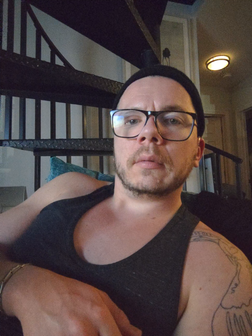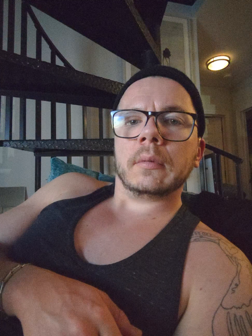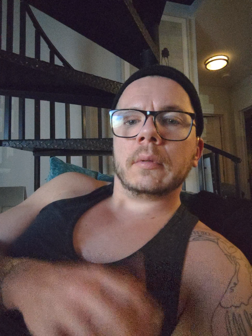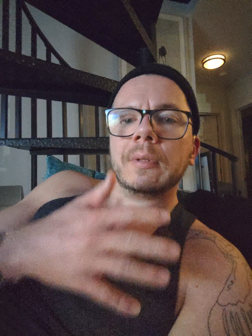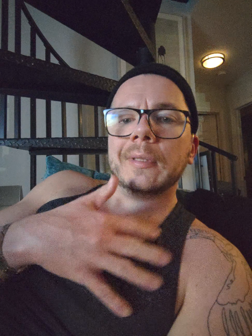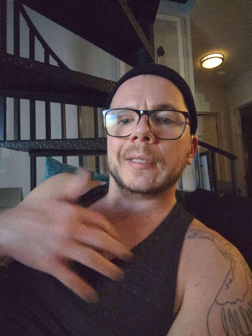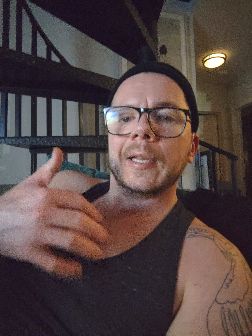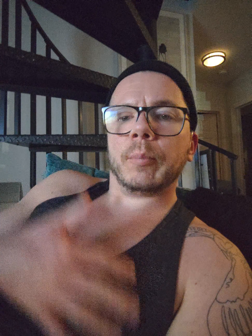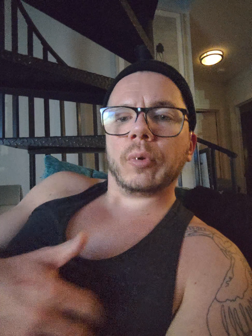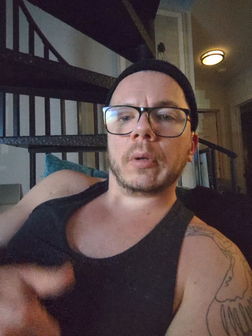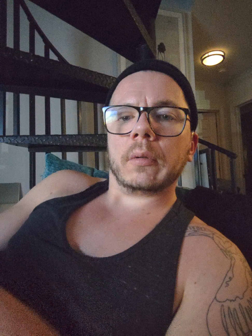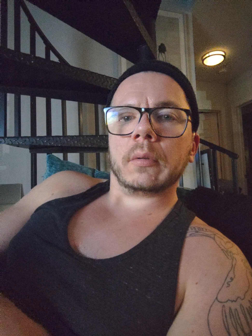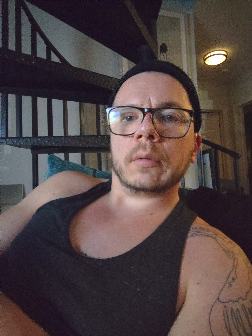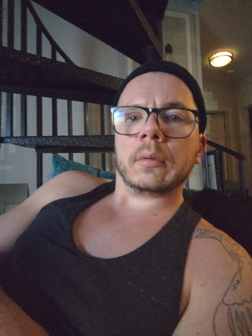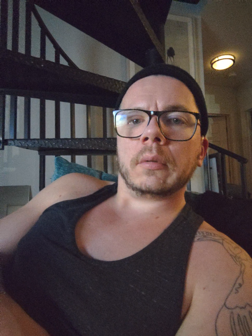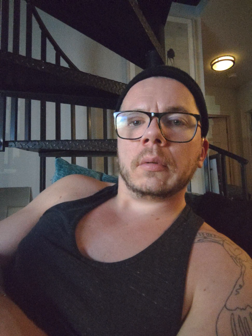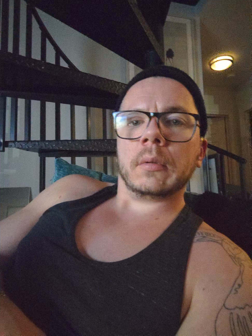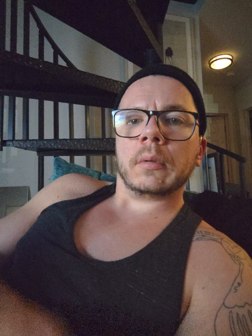zebra